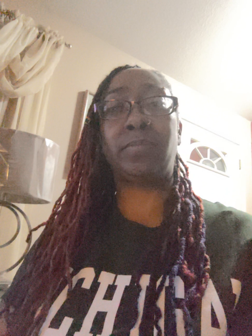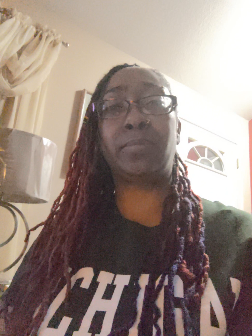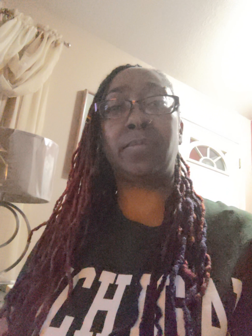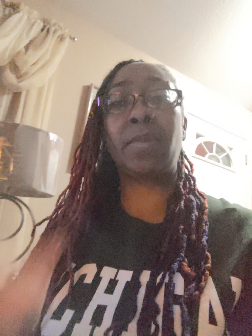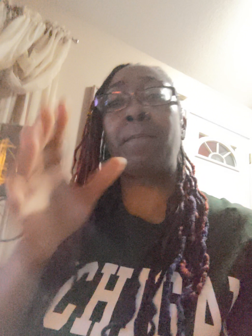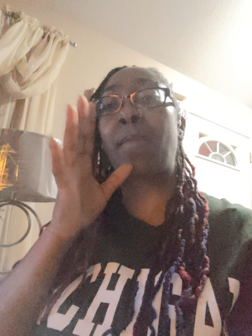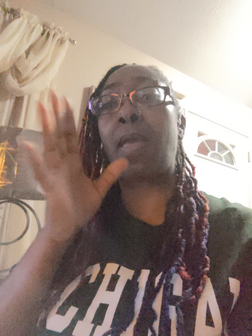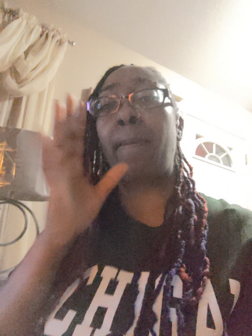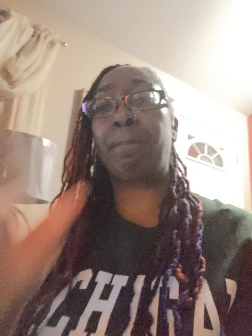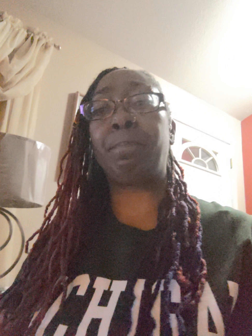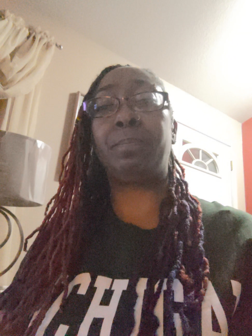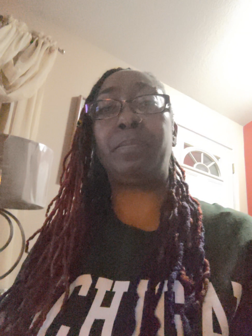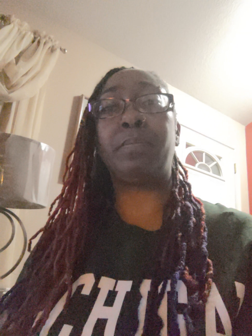mom